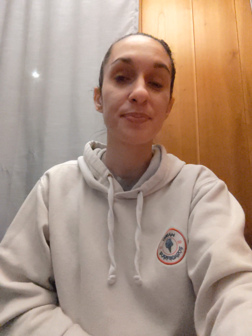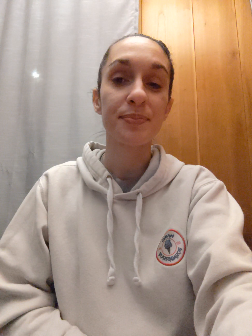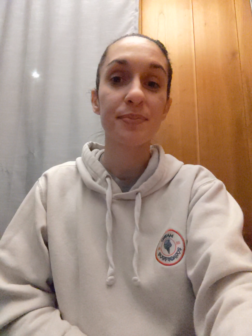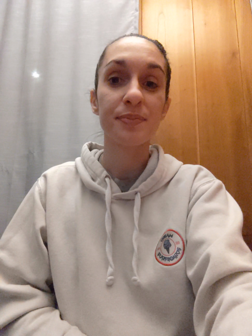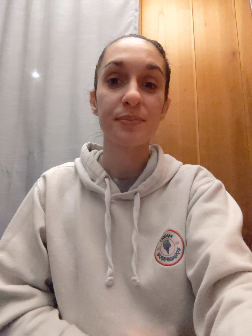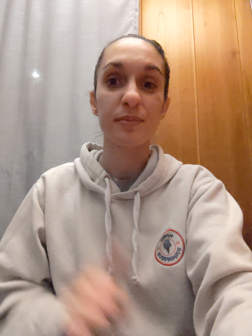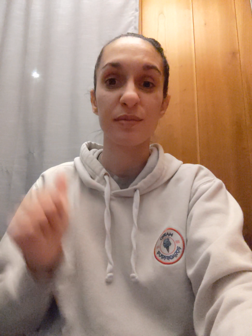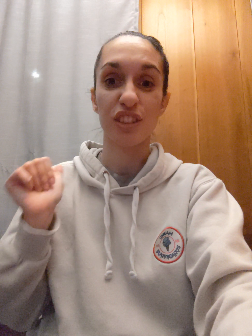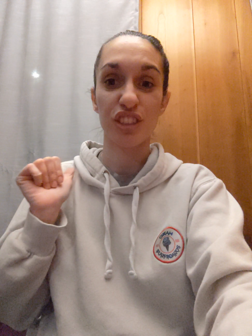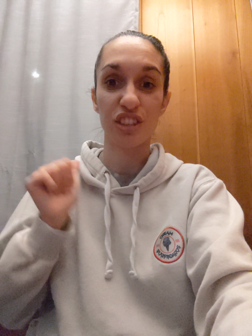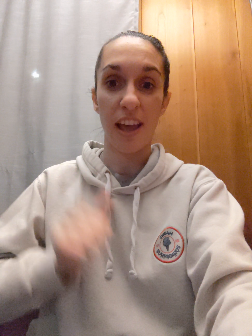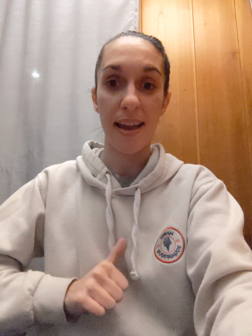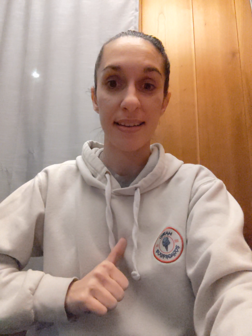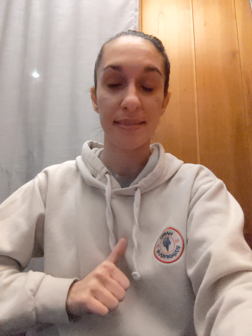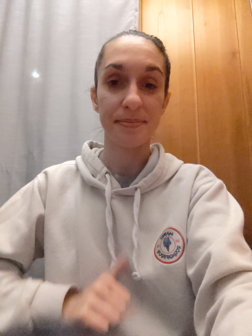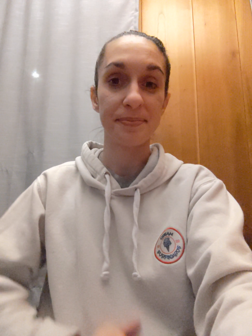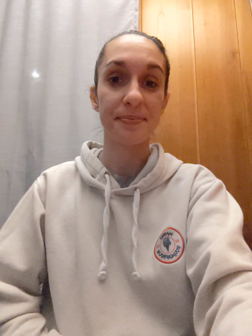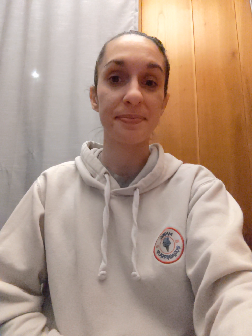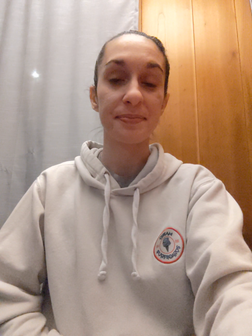jacket